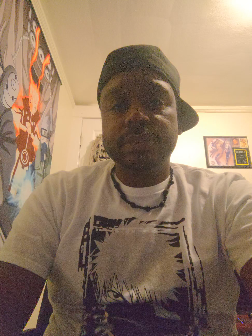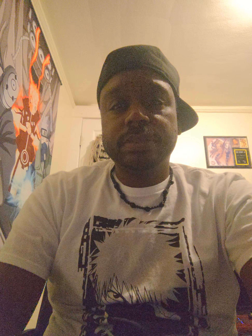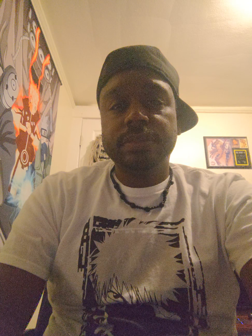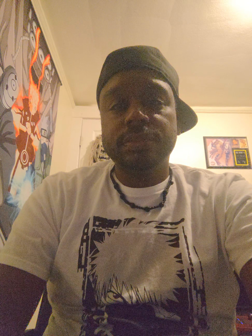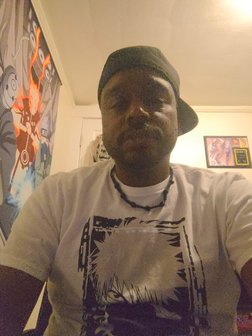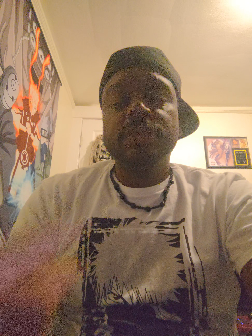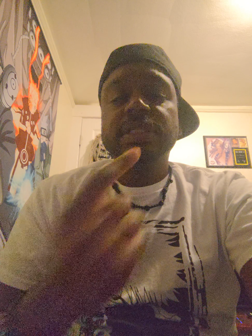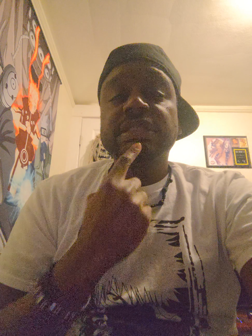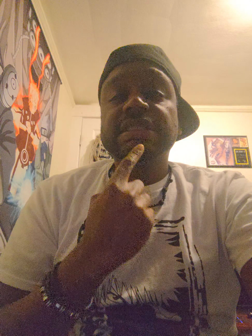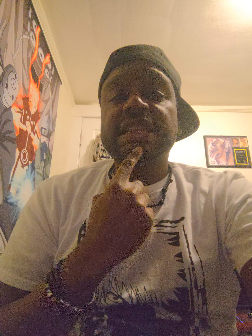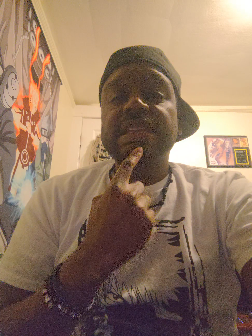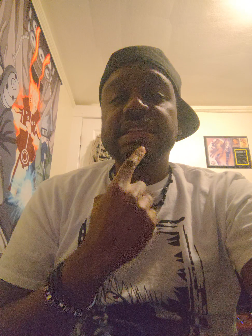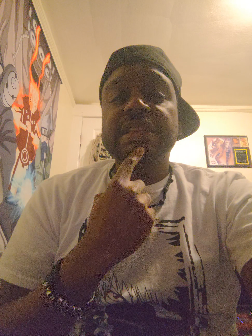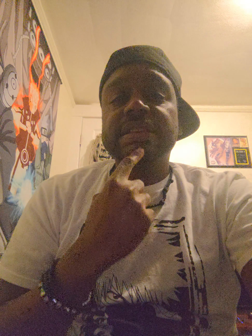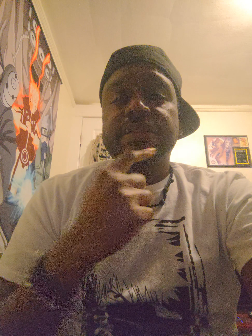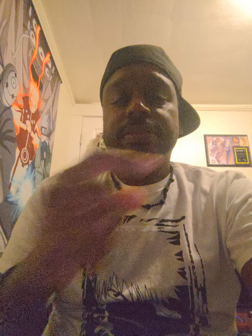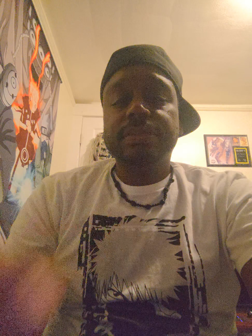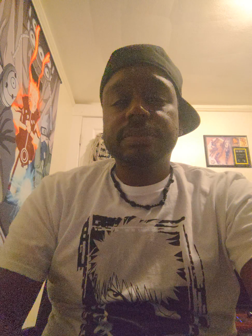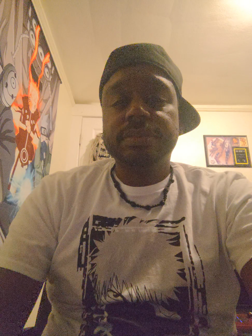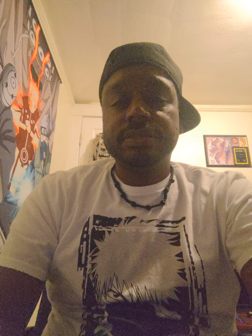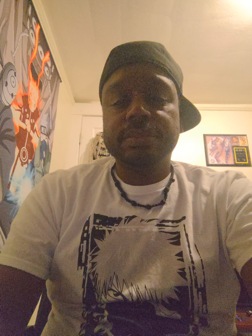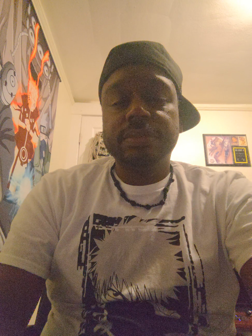say